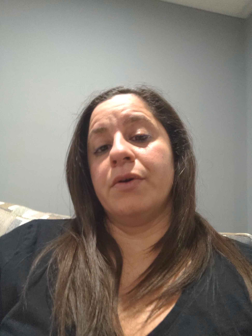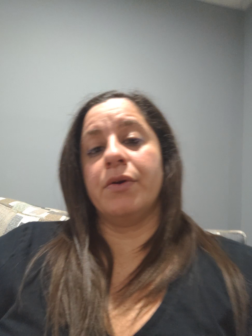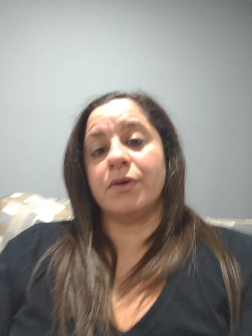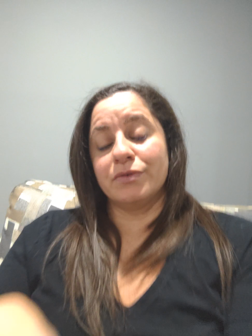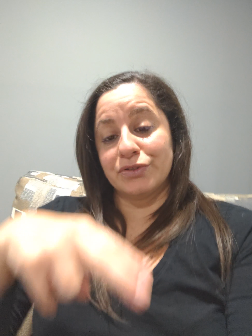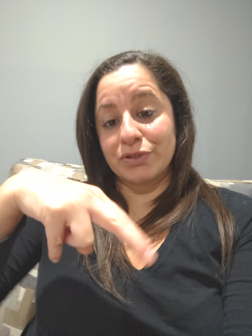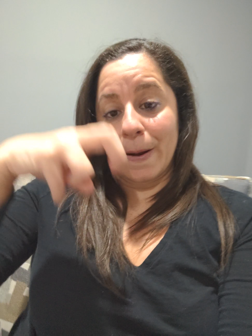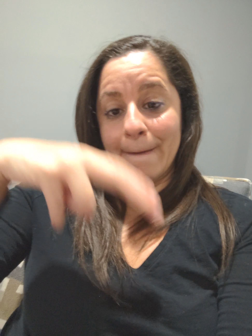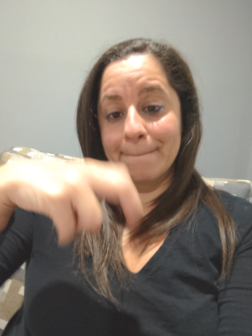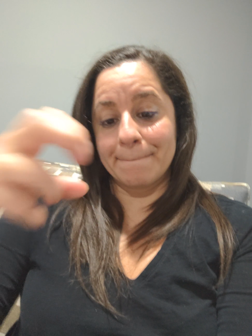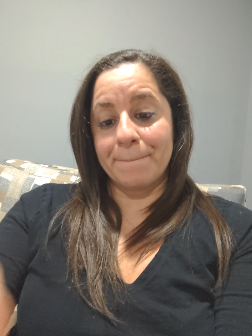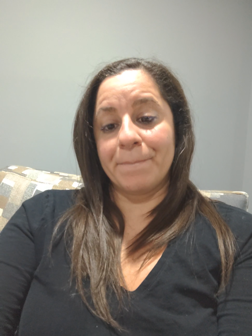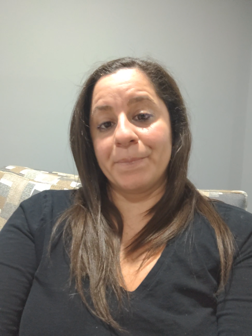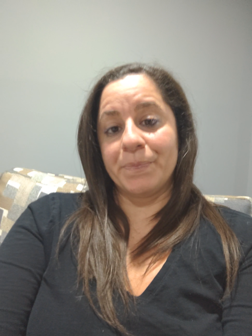jump